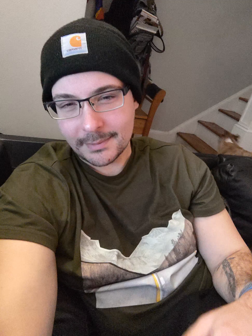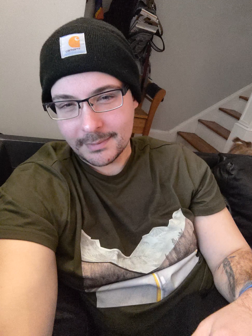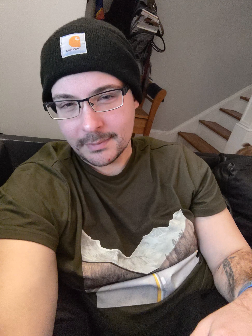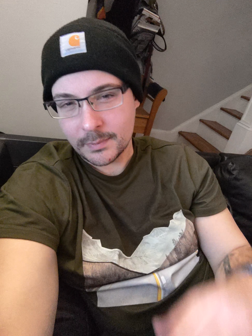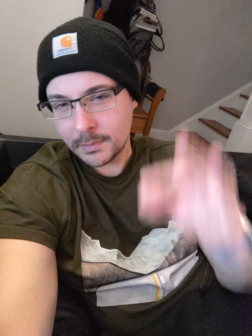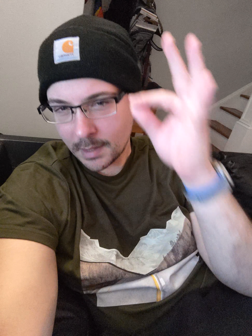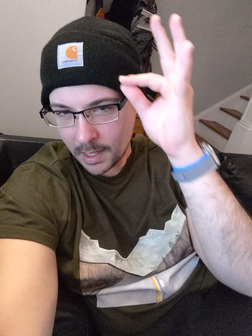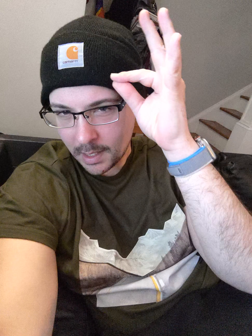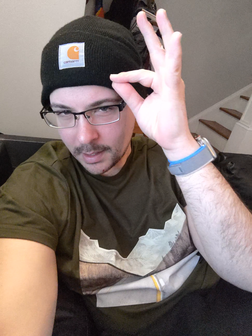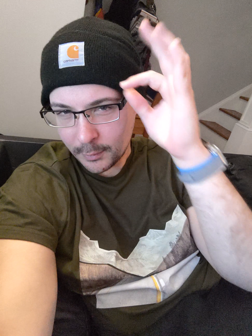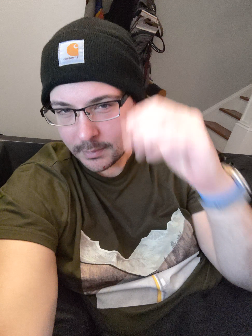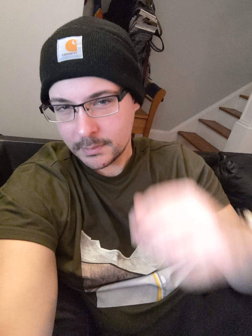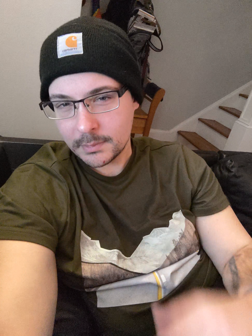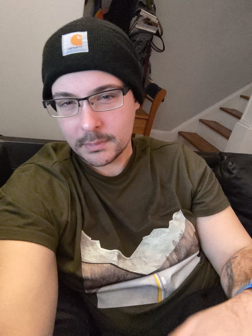hair